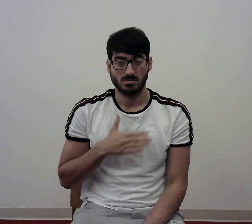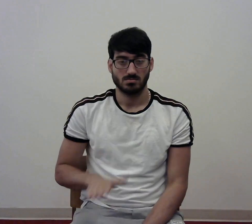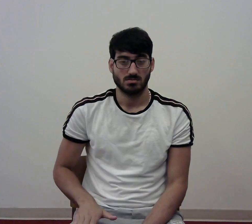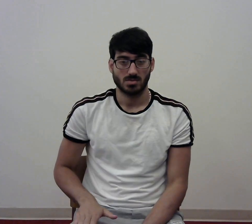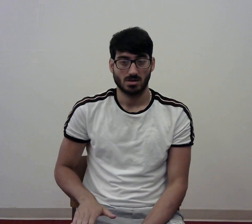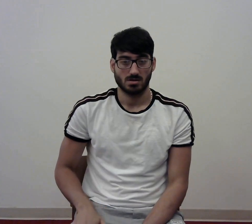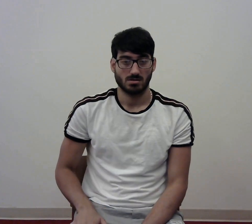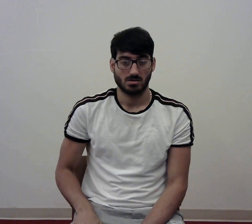ayaq